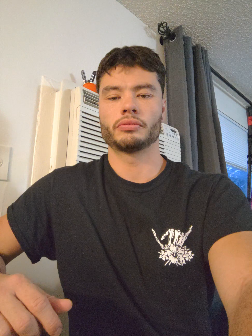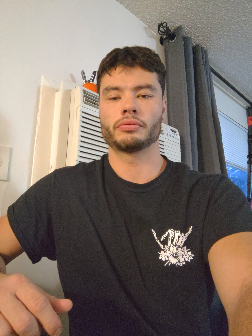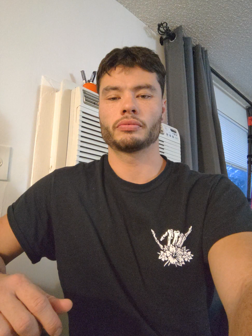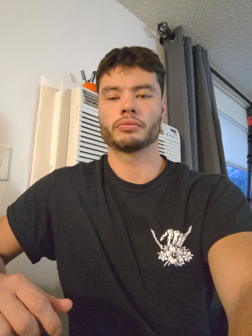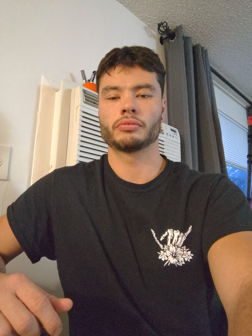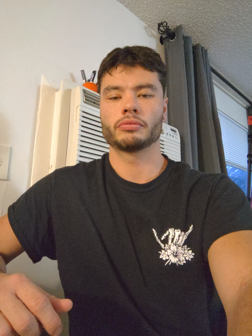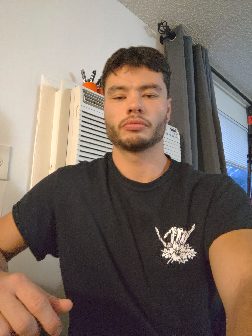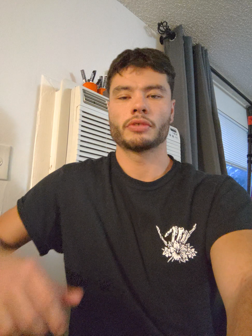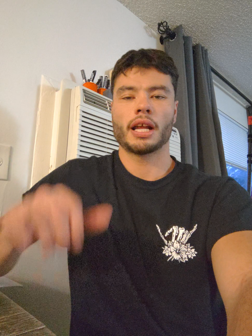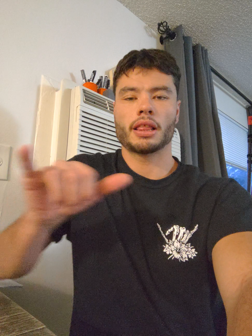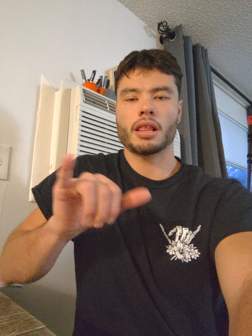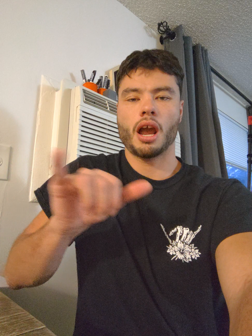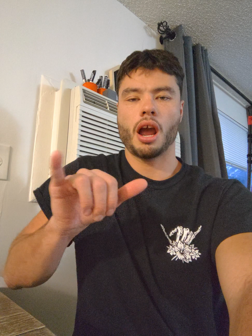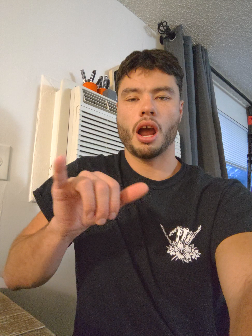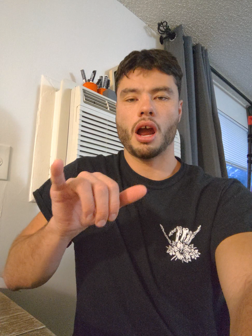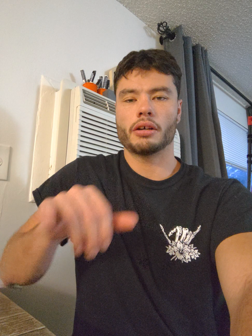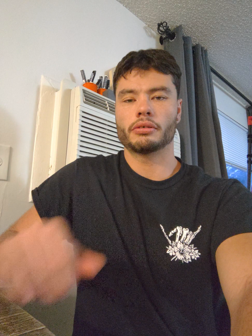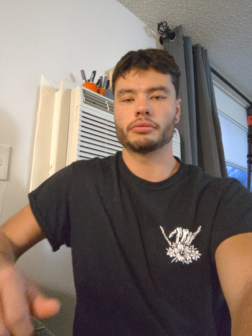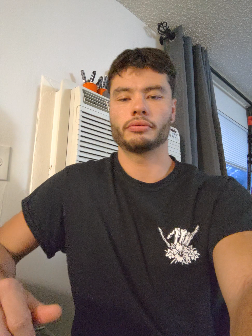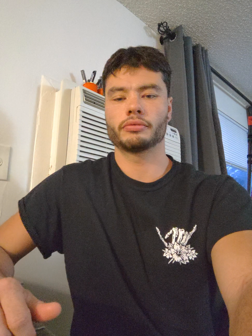like